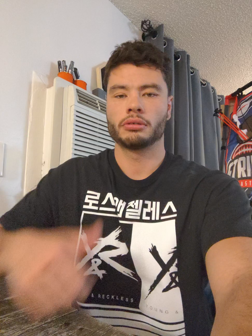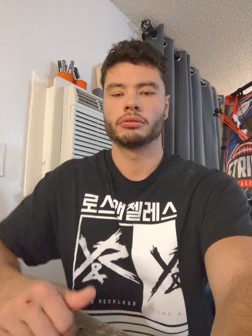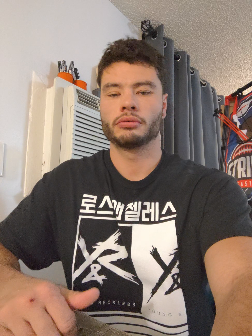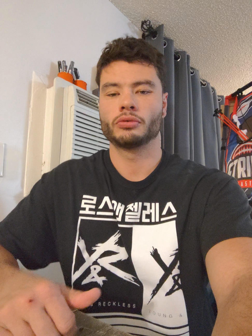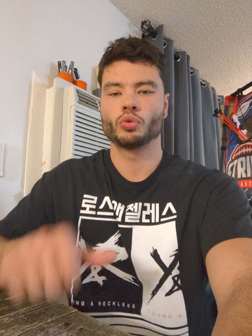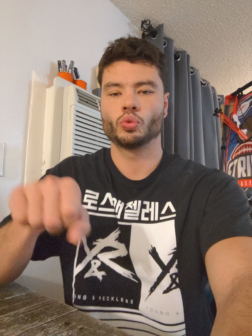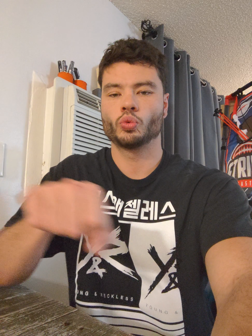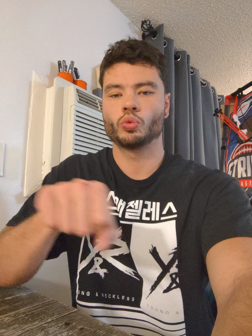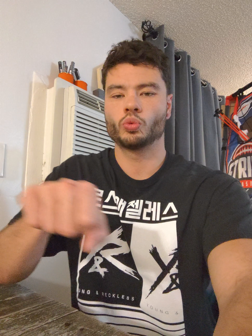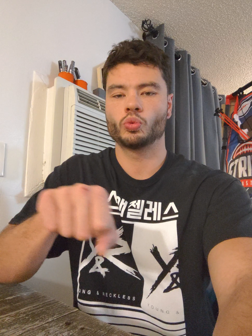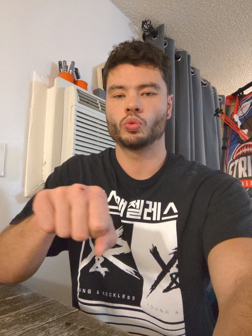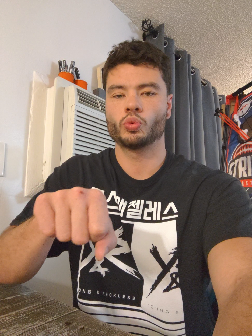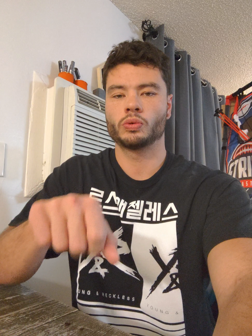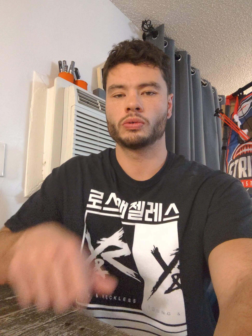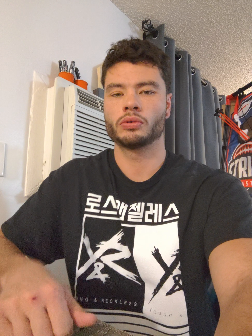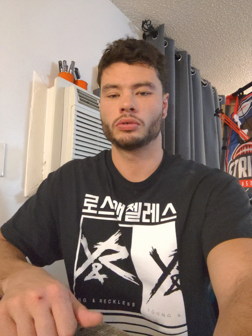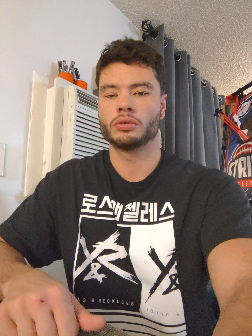shoe